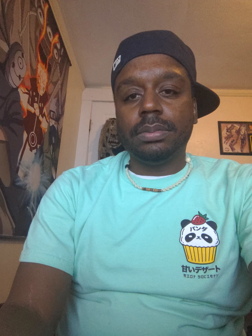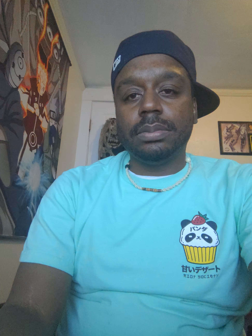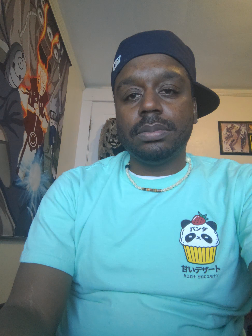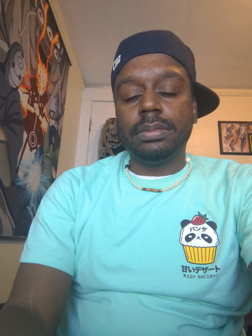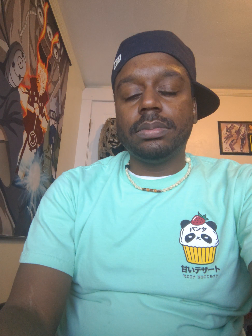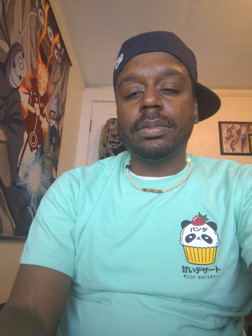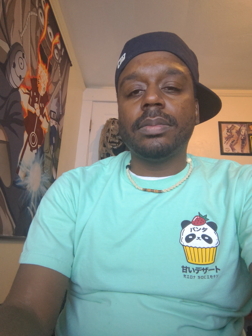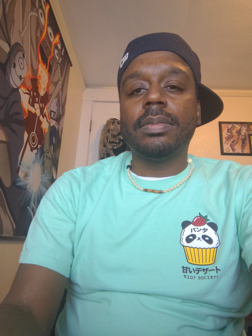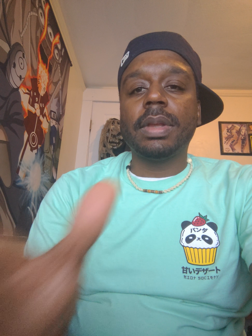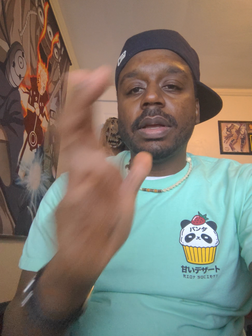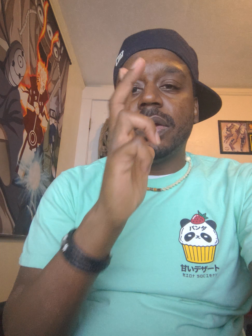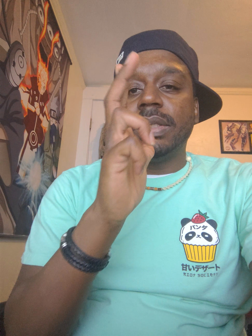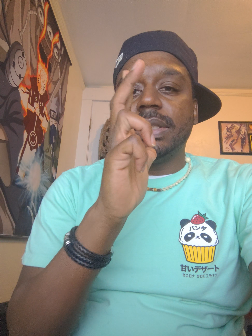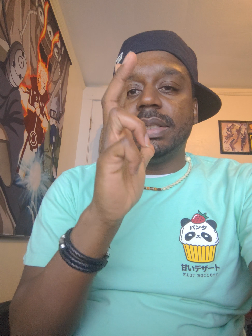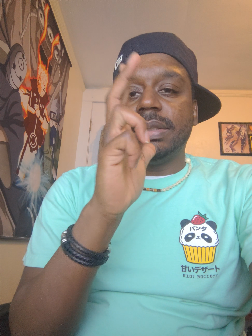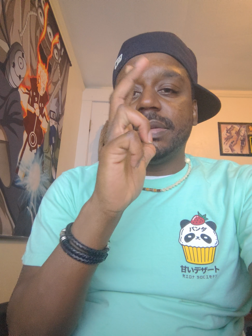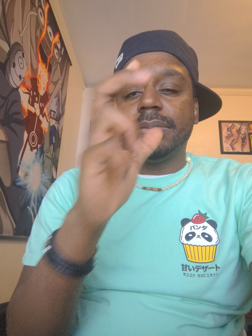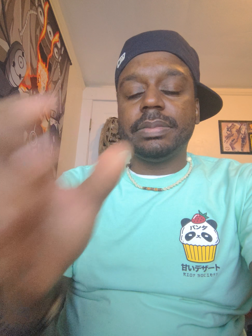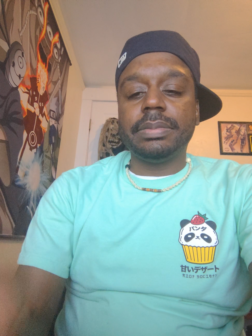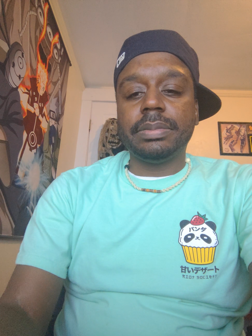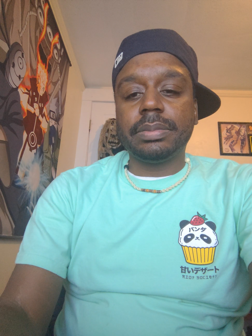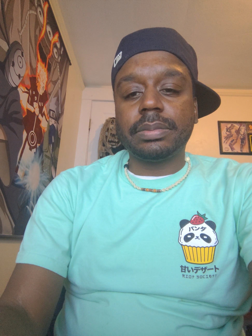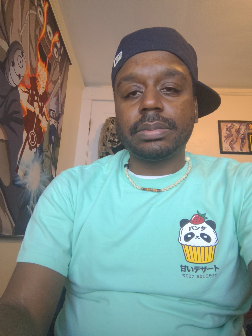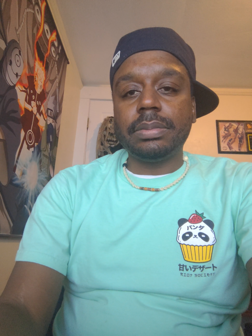hen